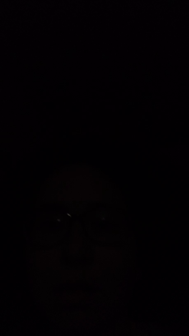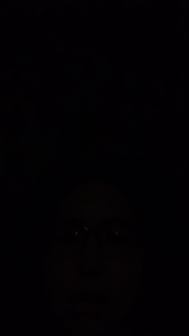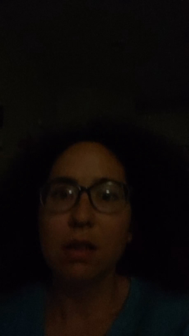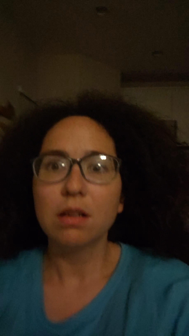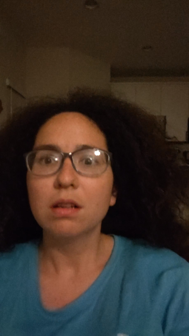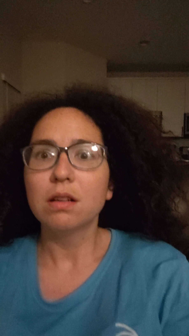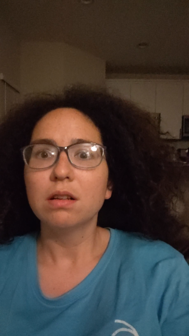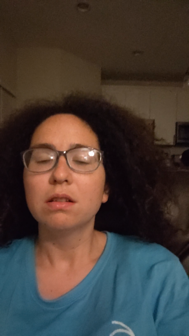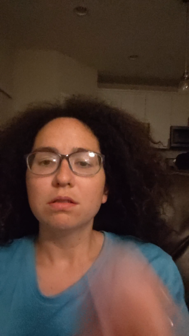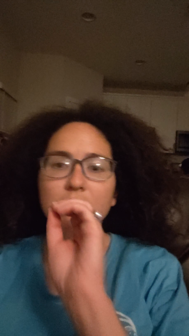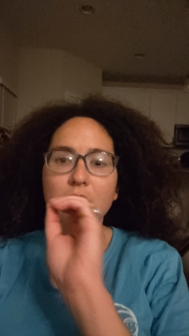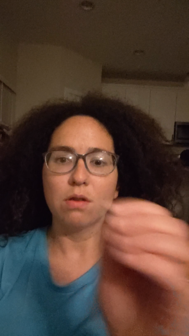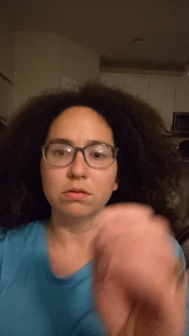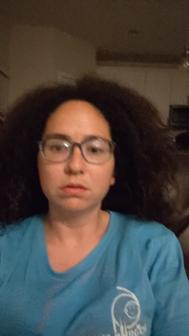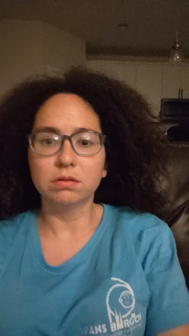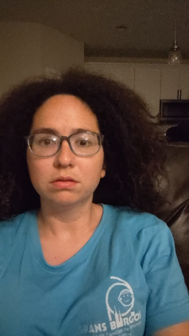none